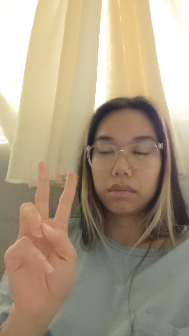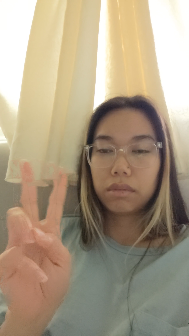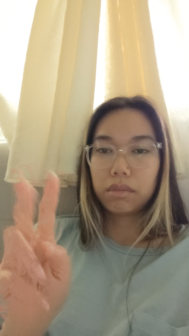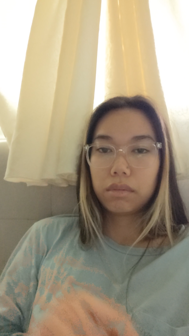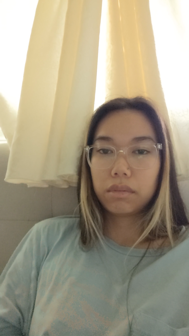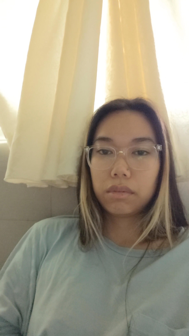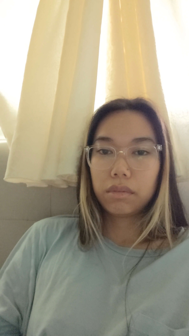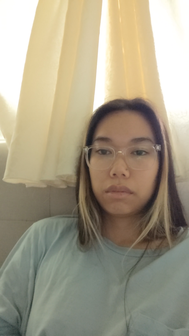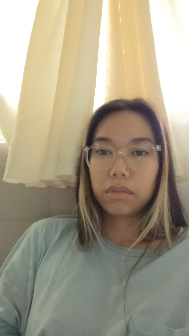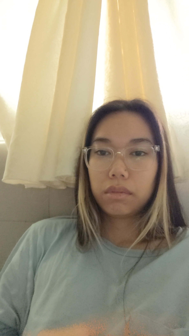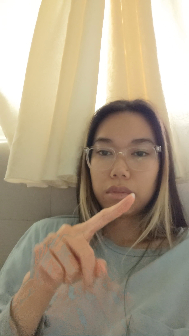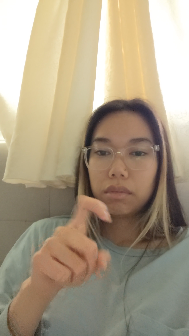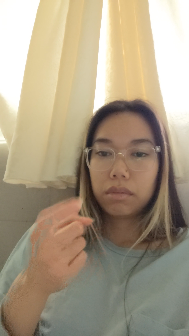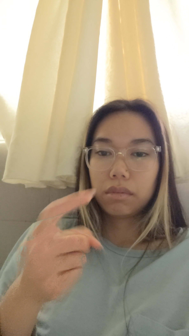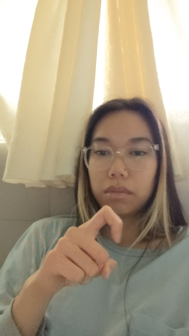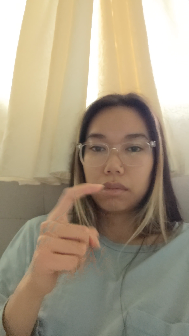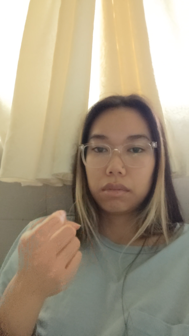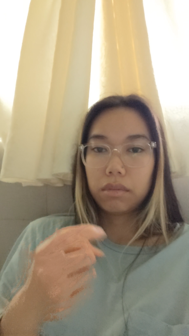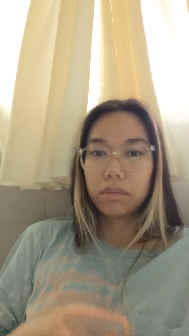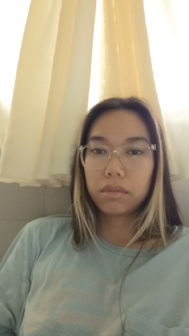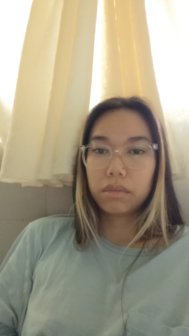friend